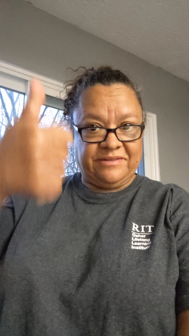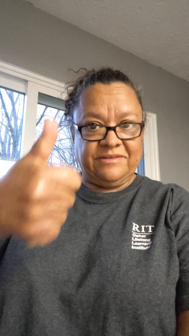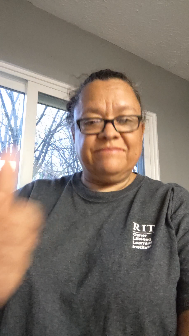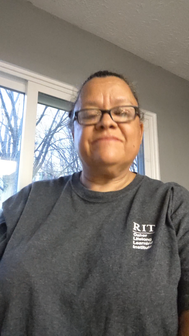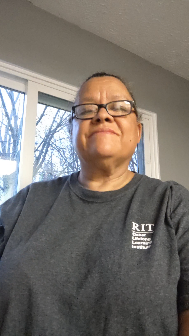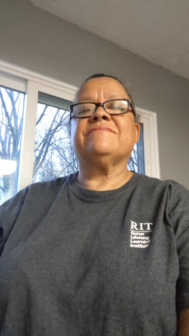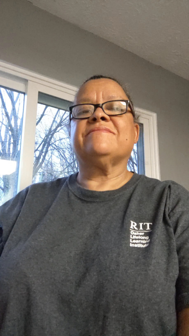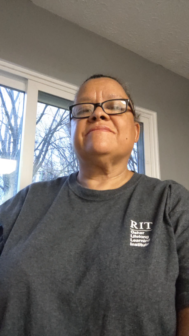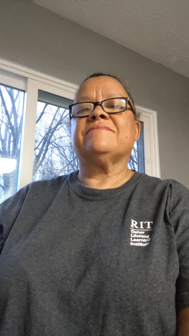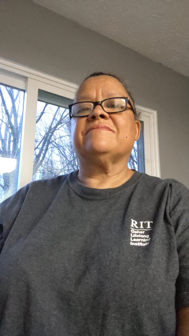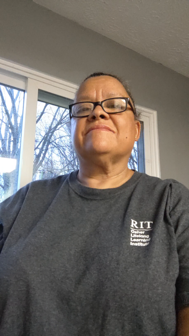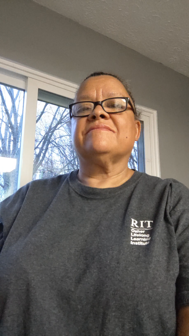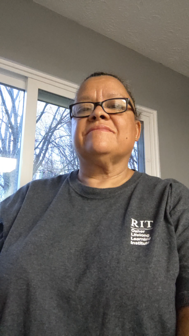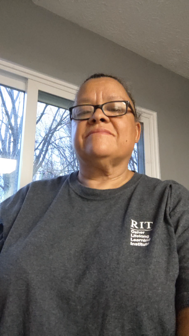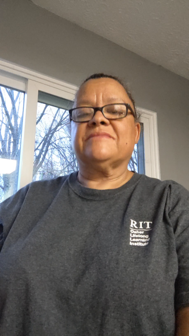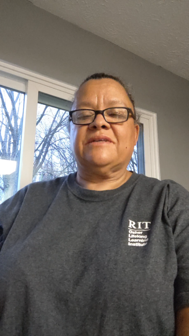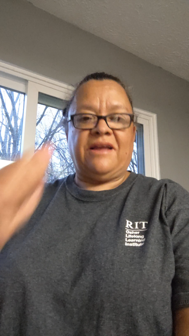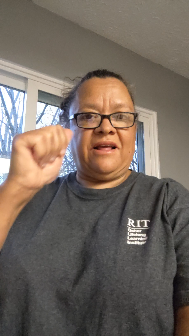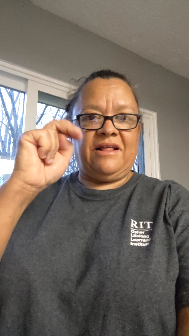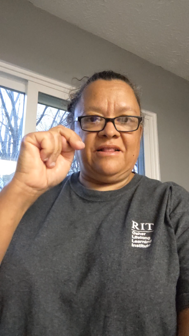an